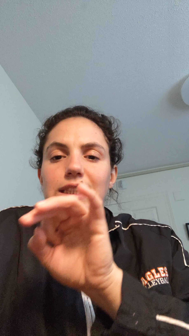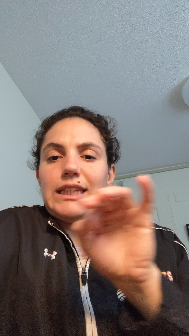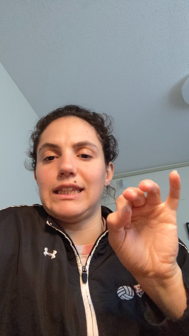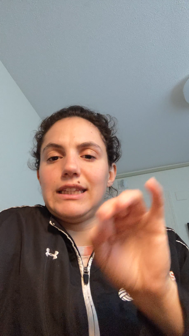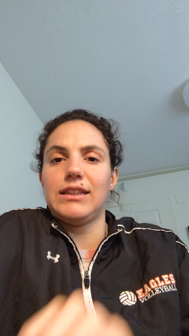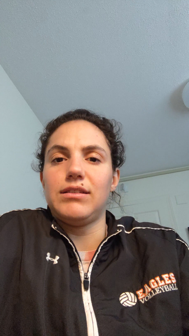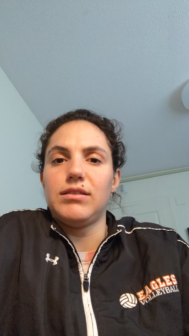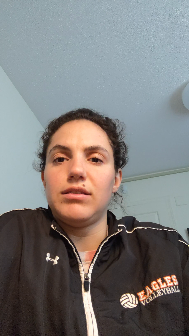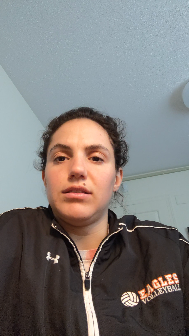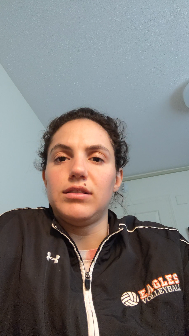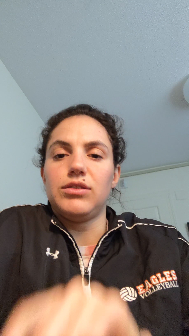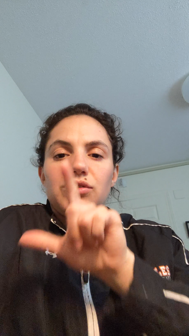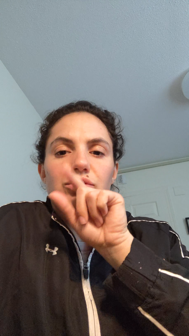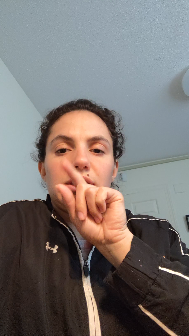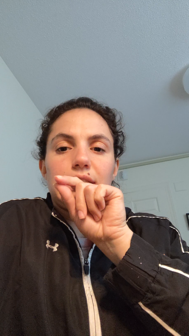chicken